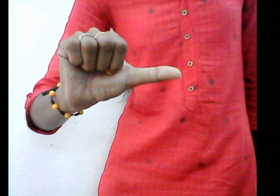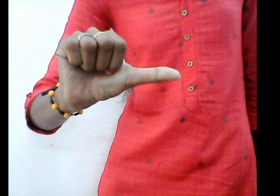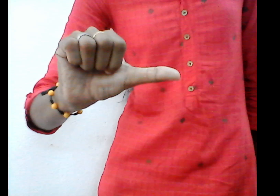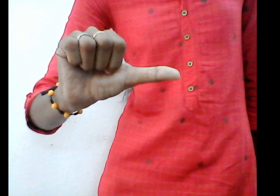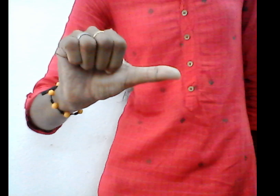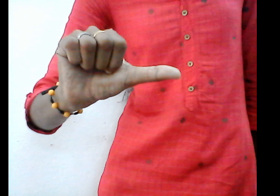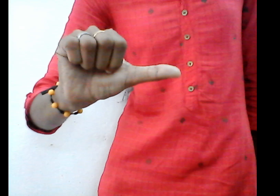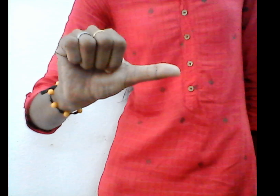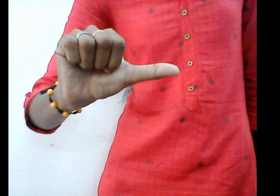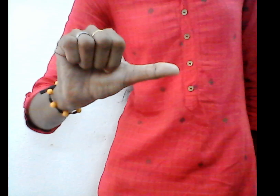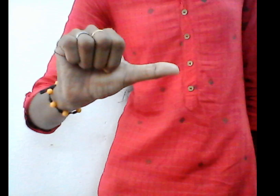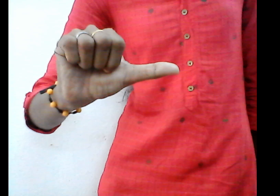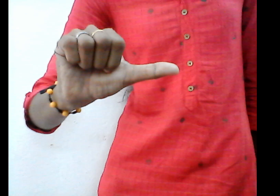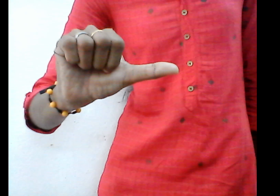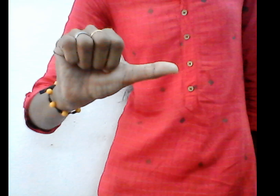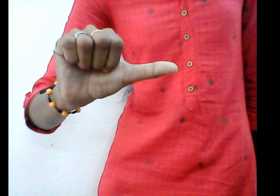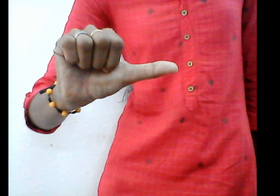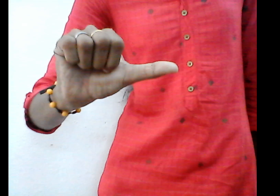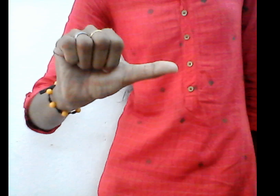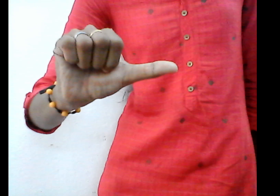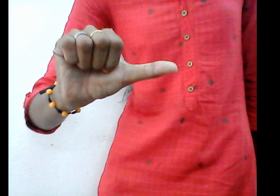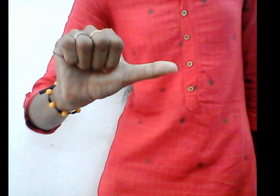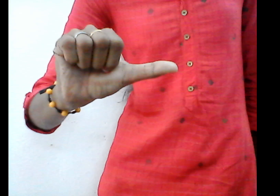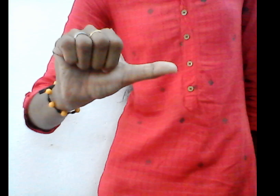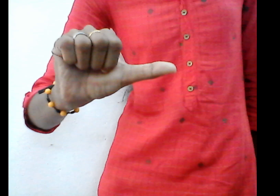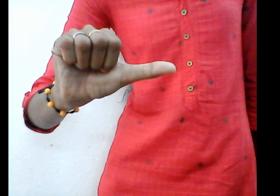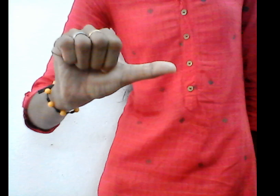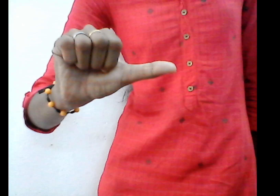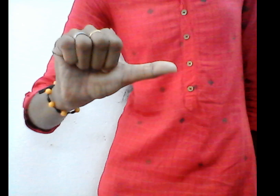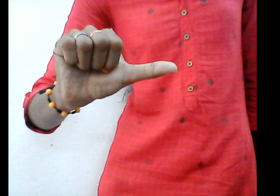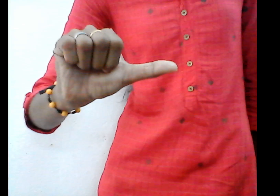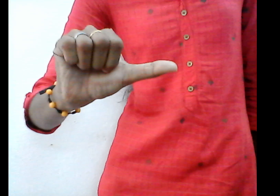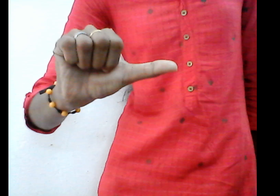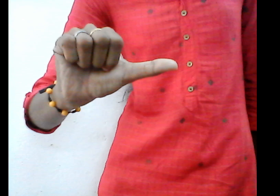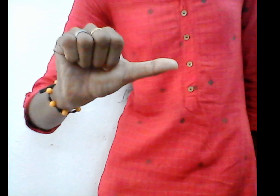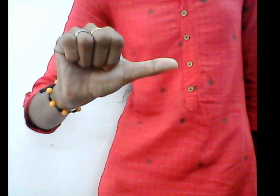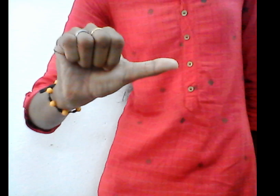എ